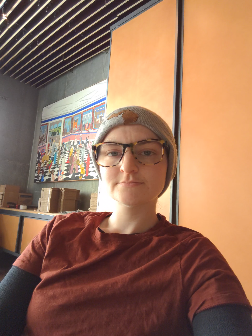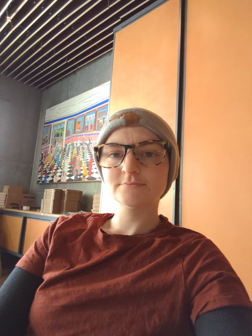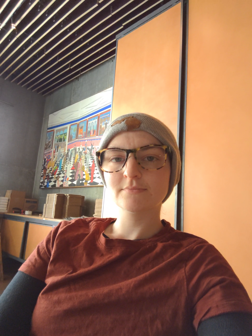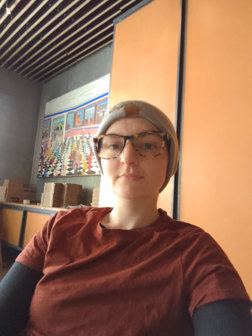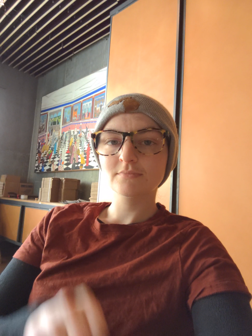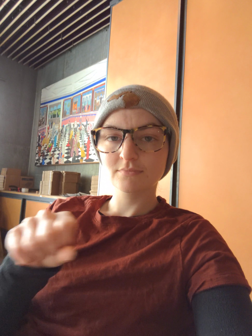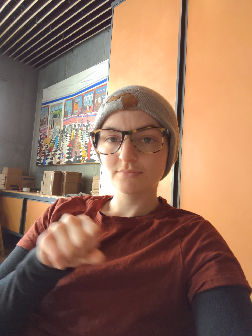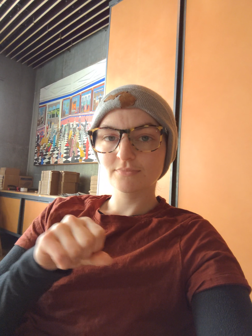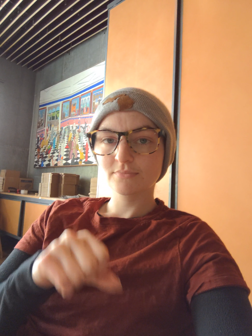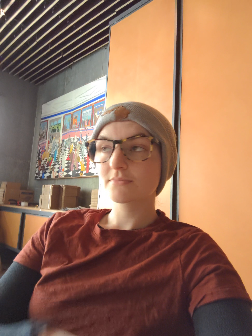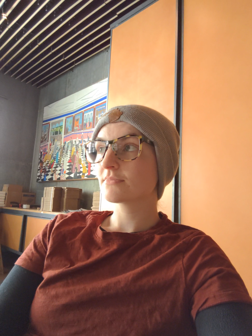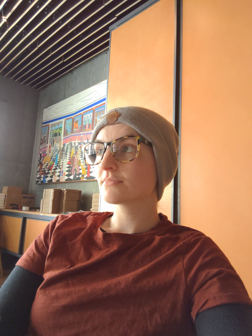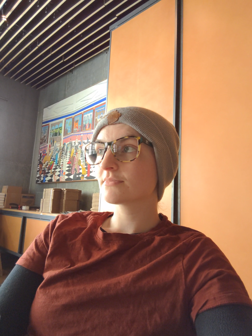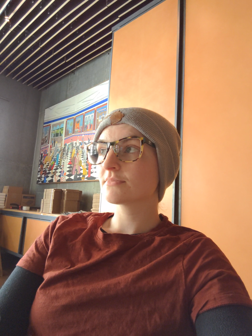shoe